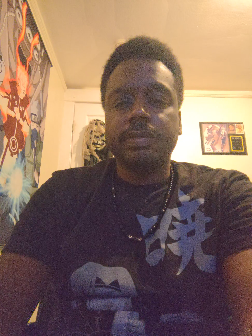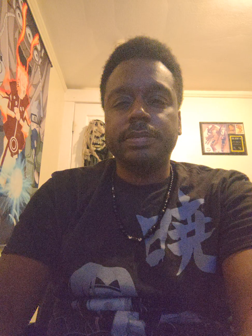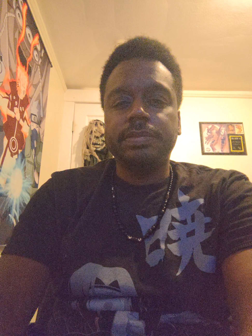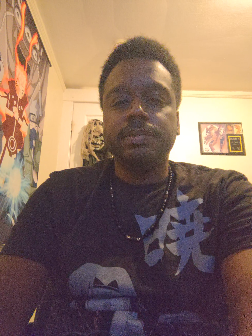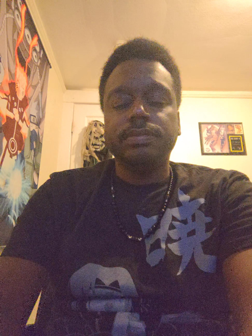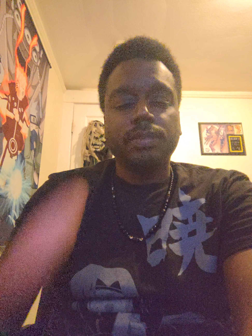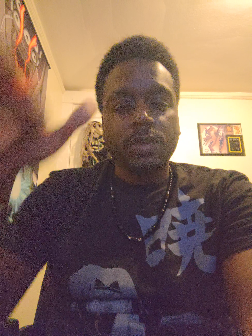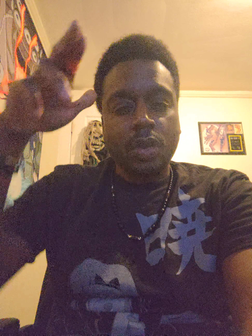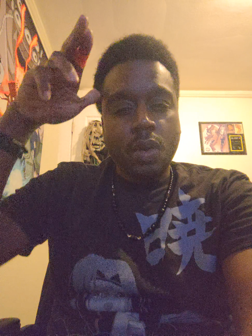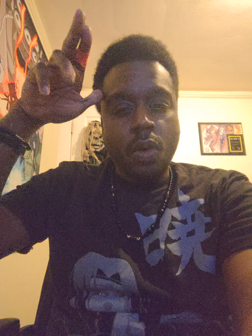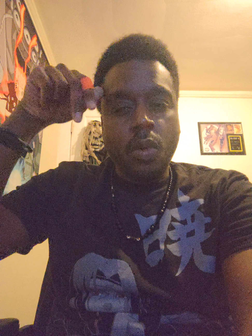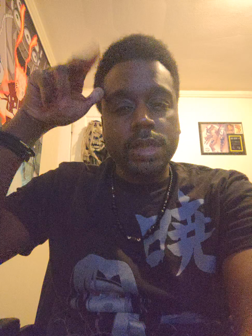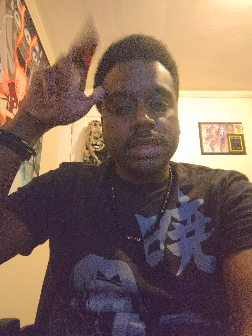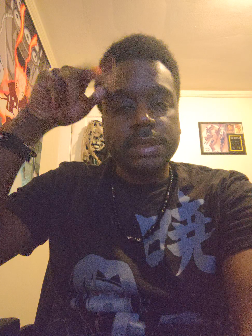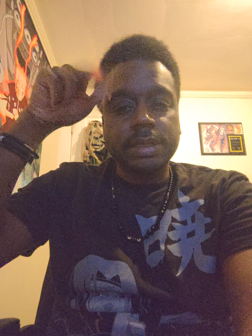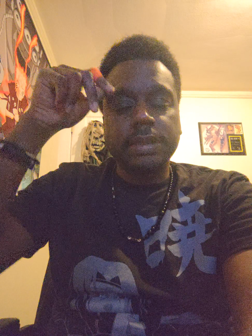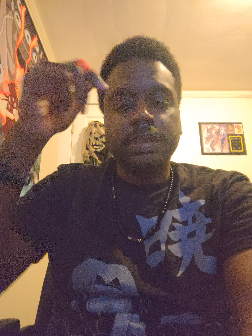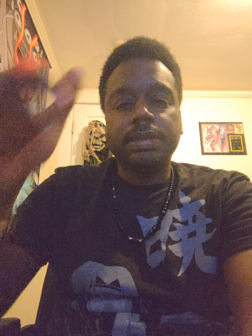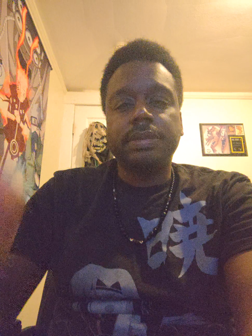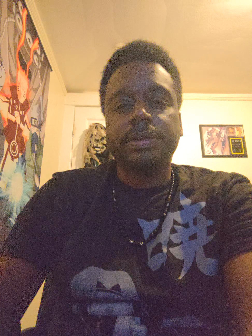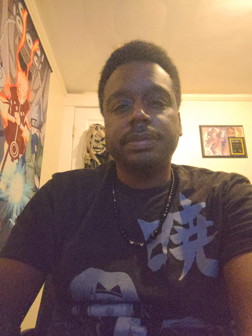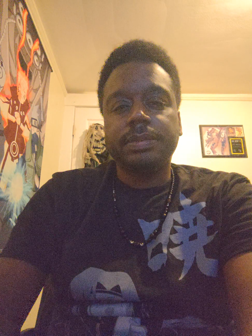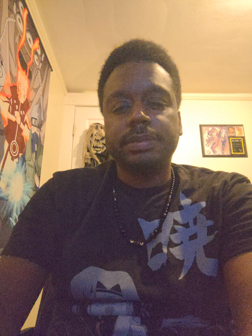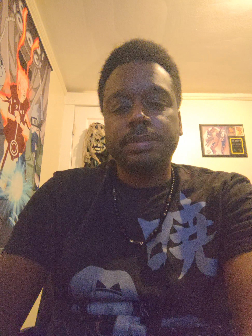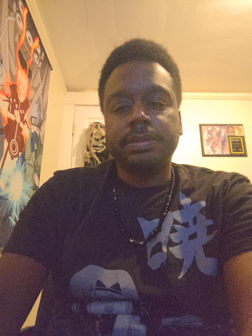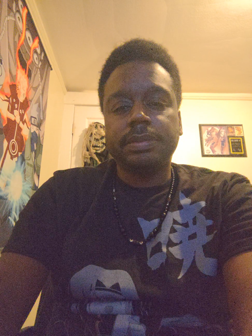horse